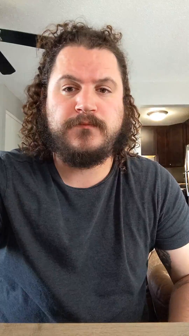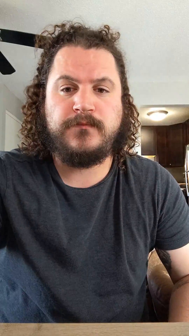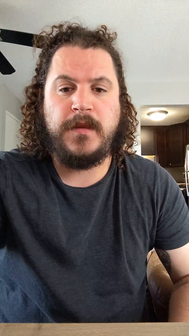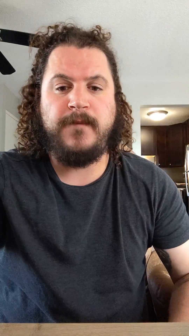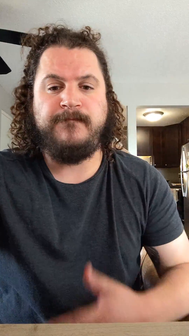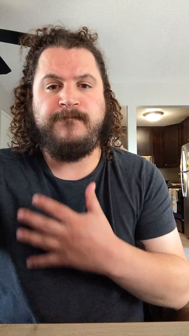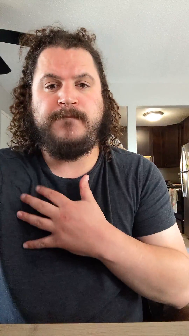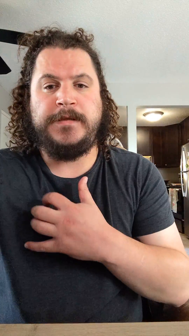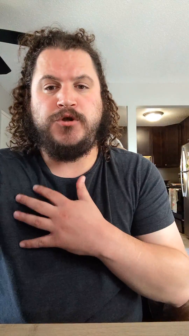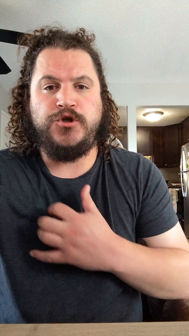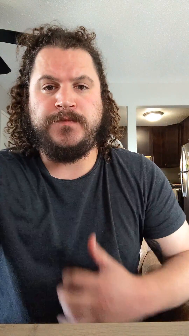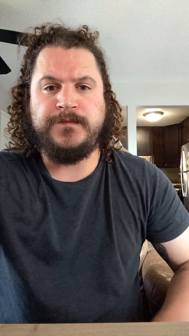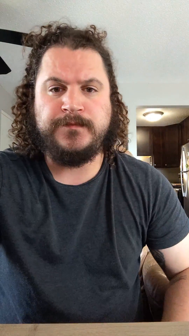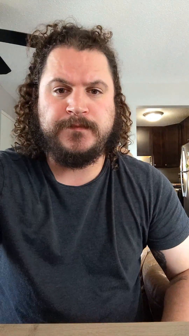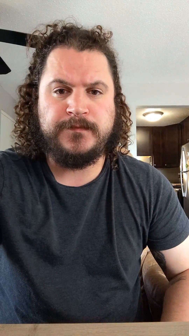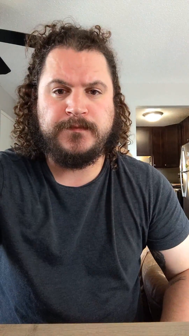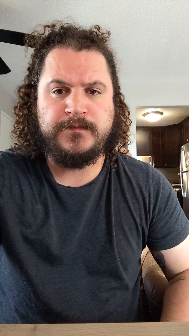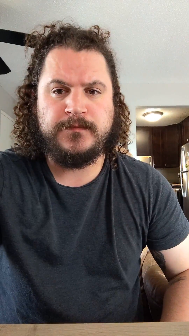bear